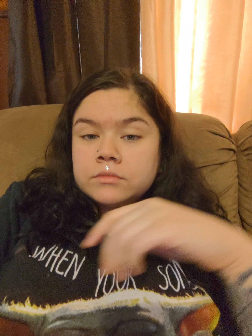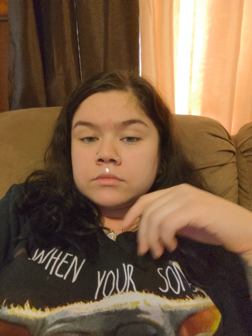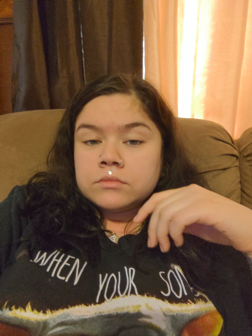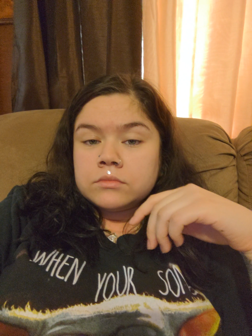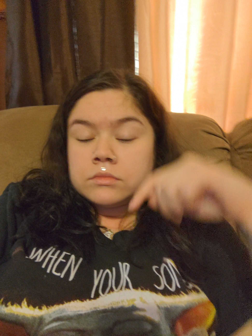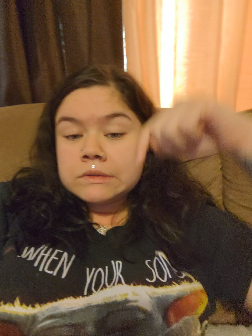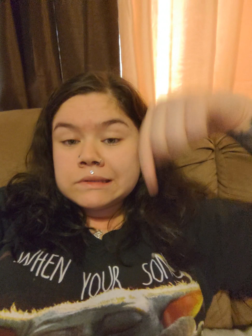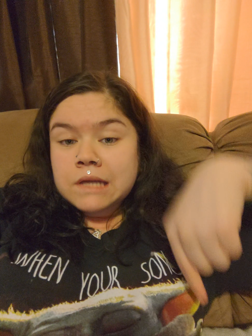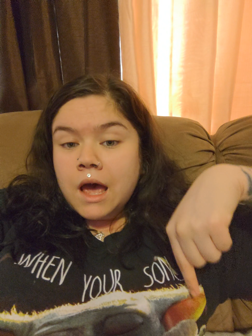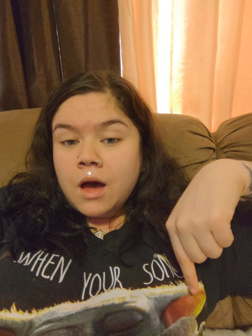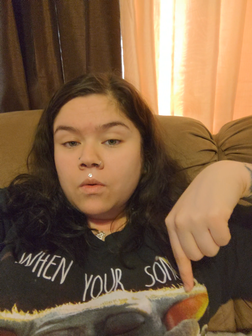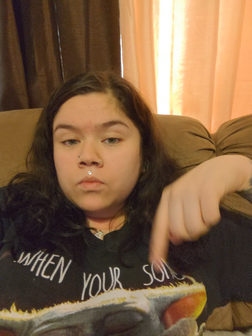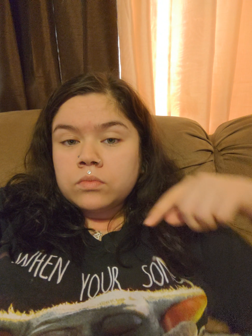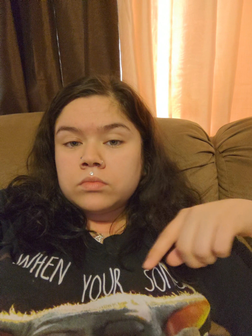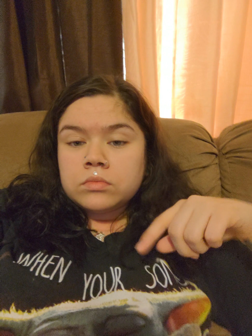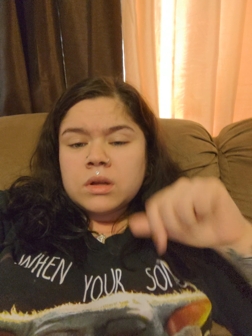down